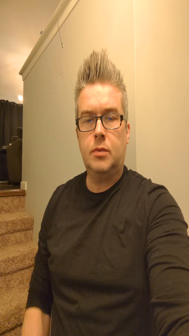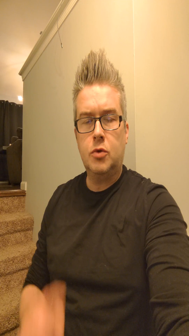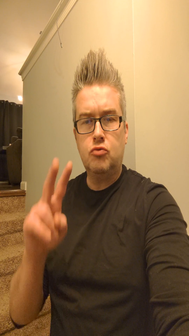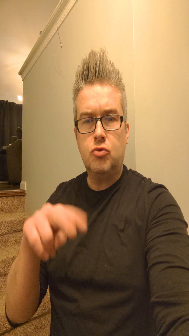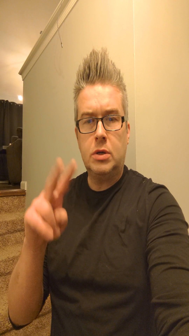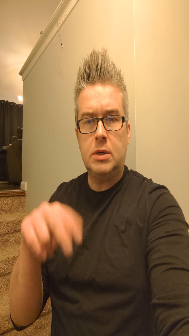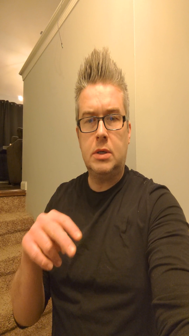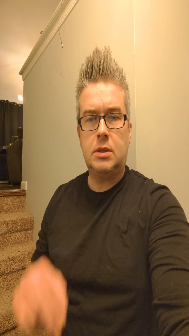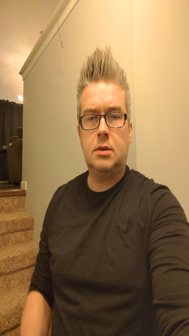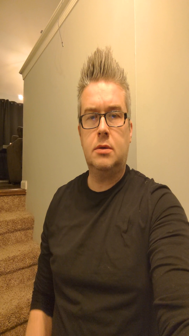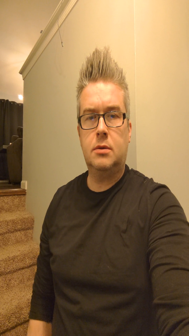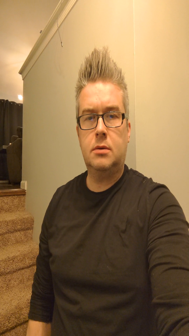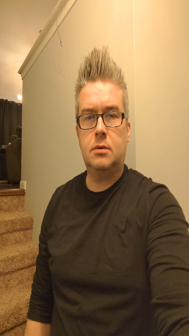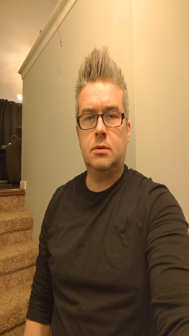read